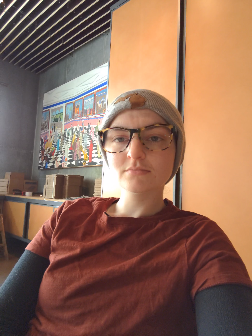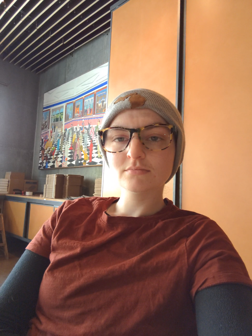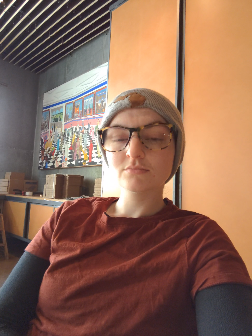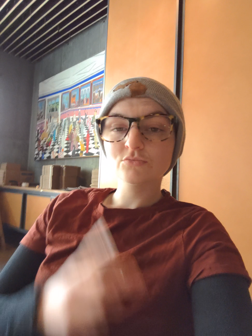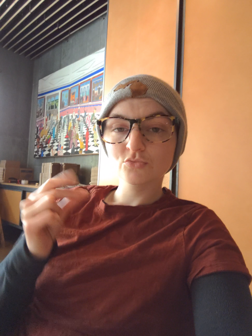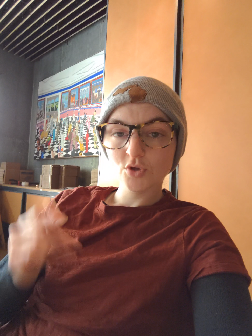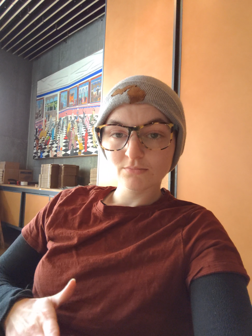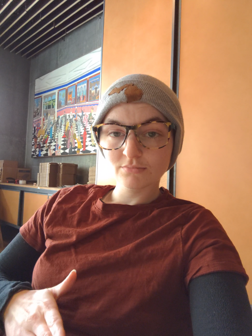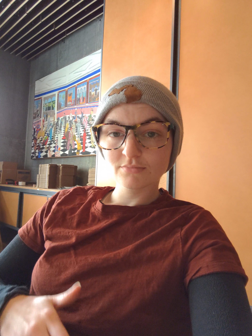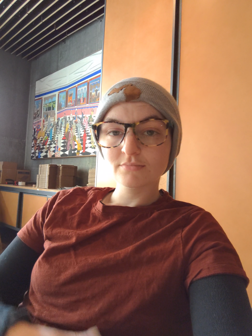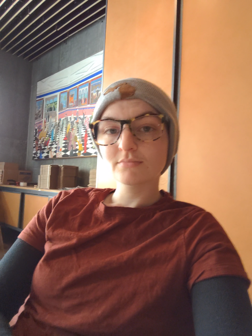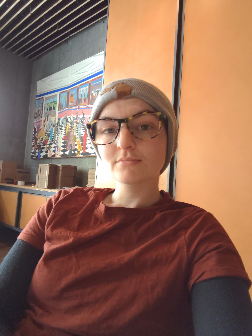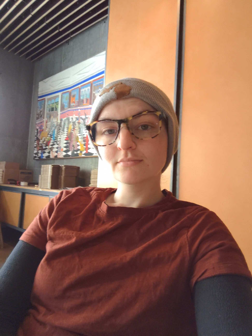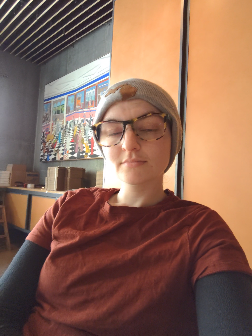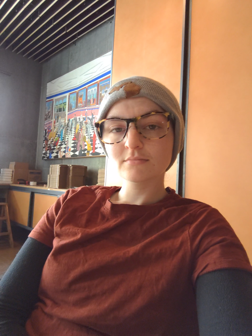dog